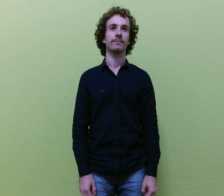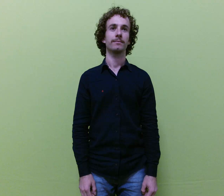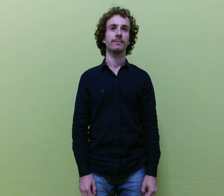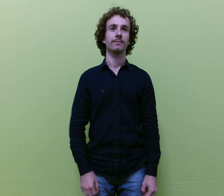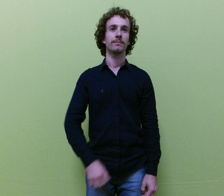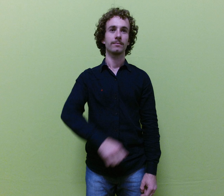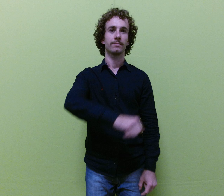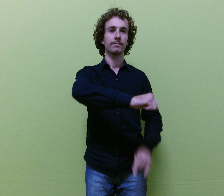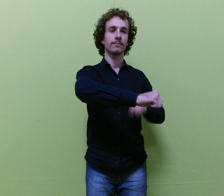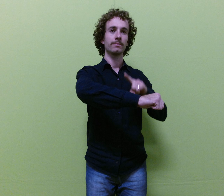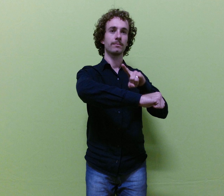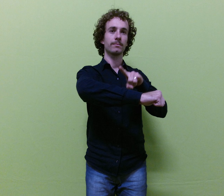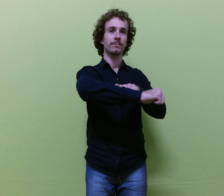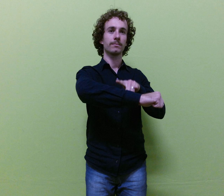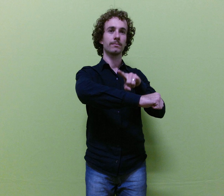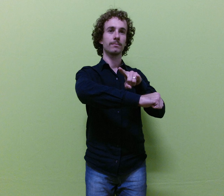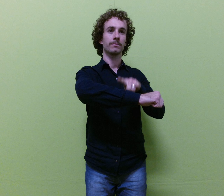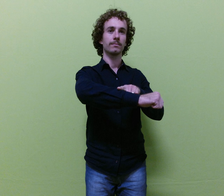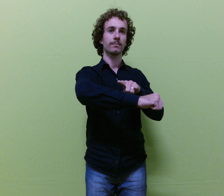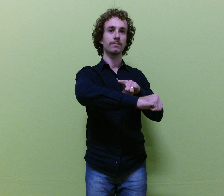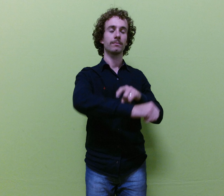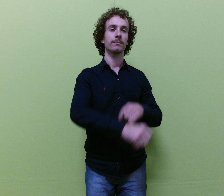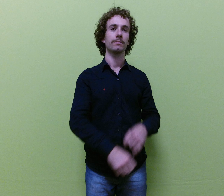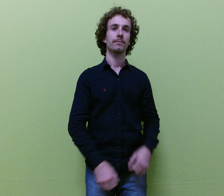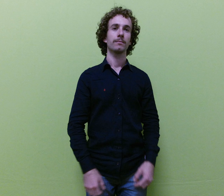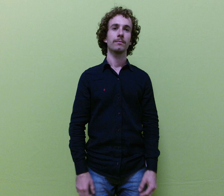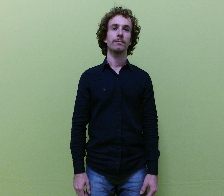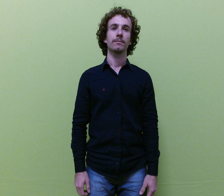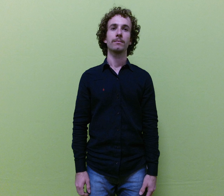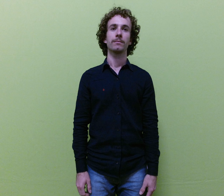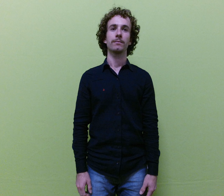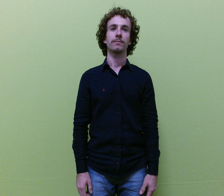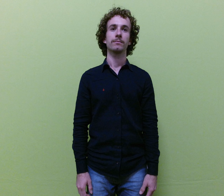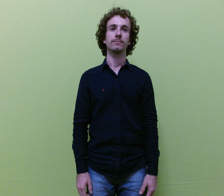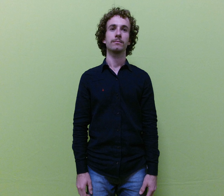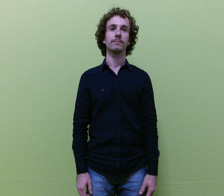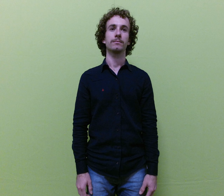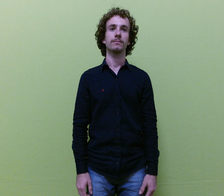banheiro